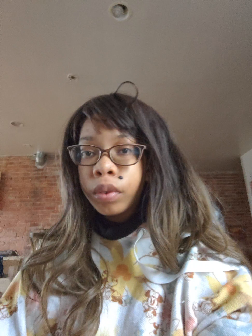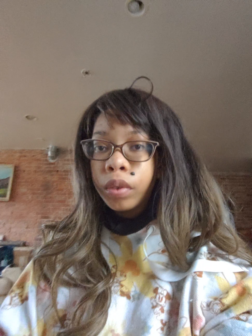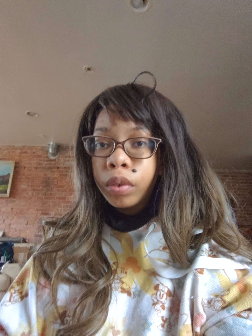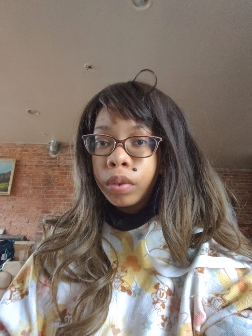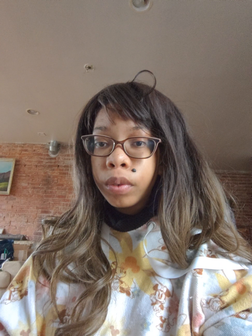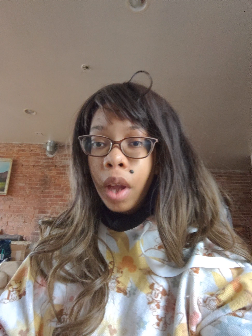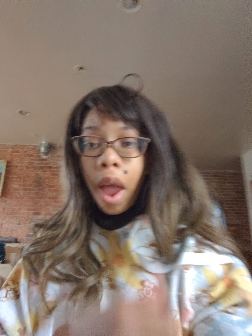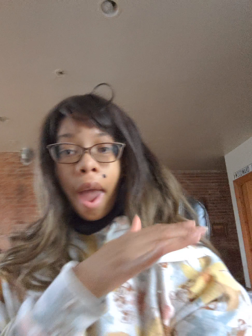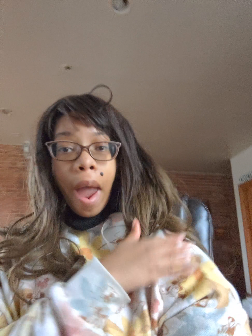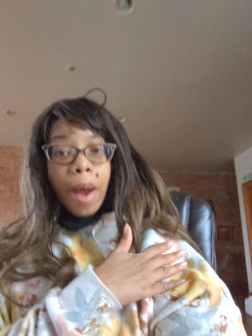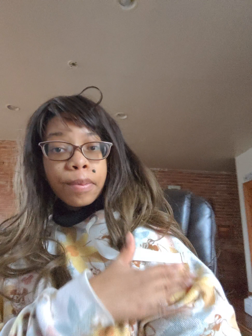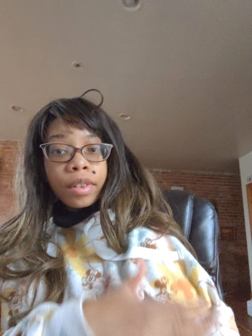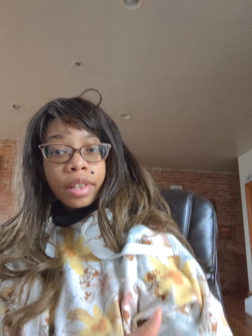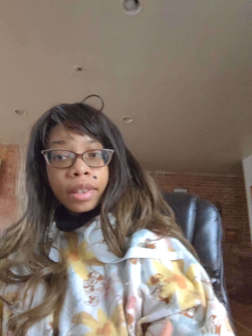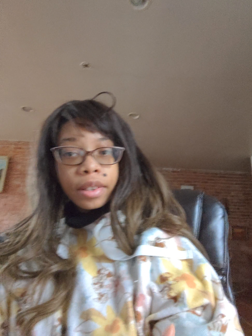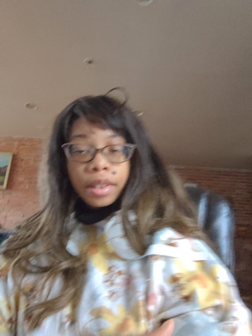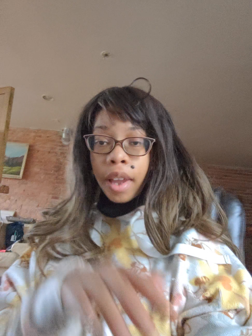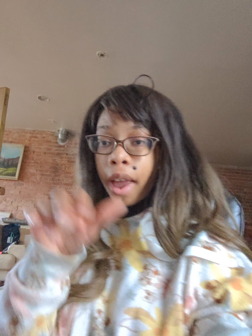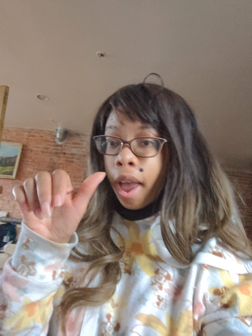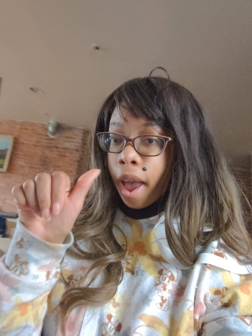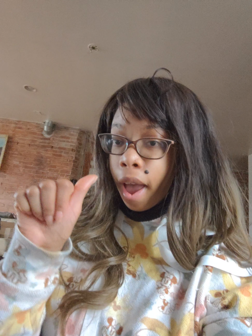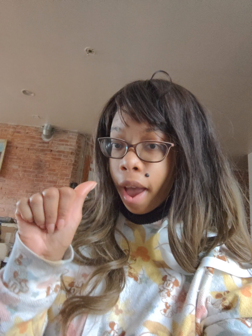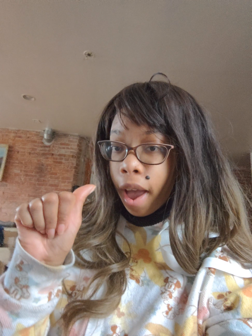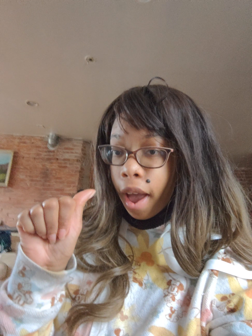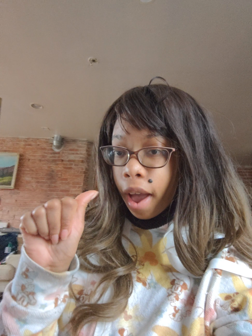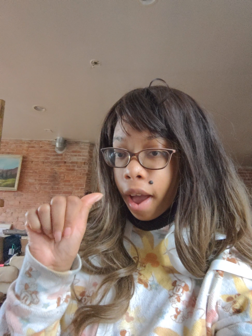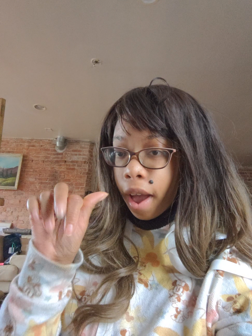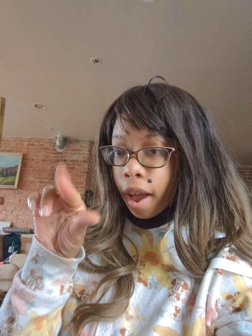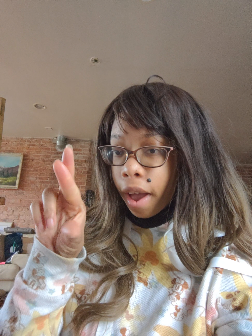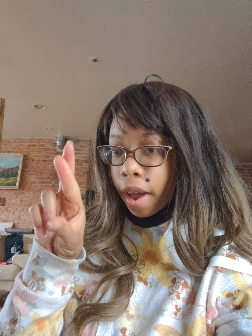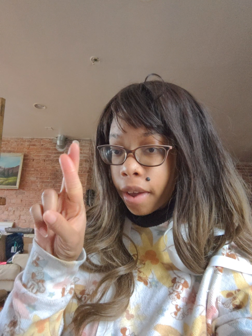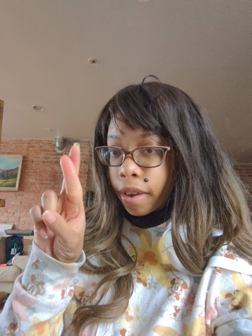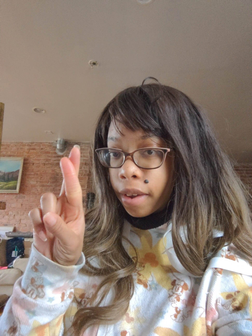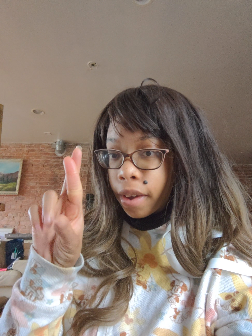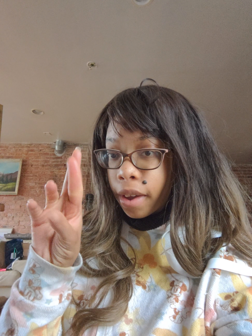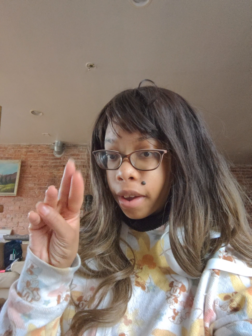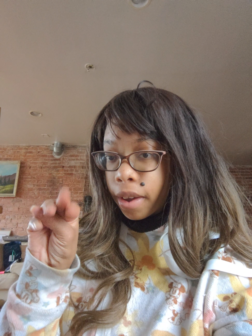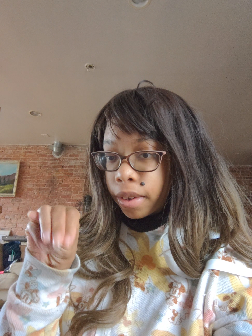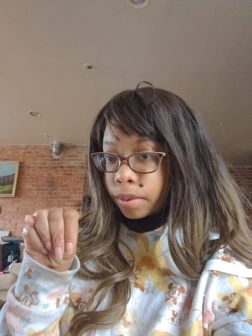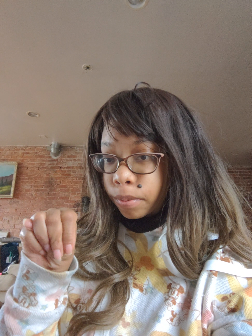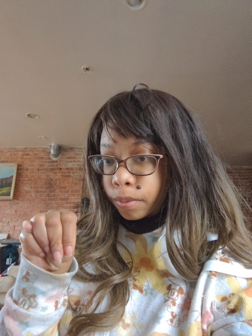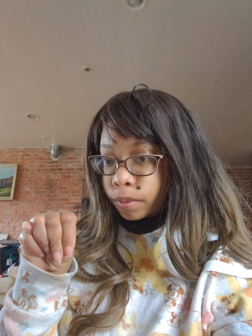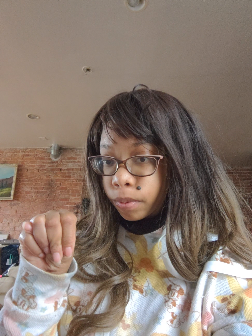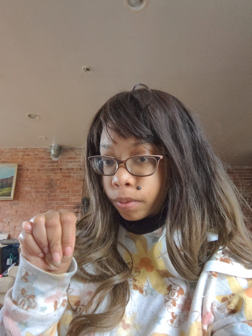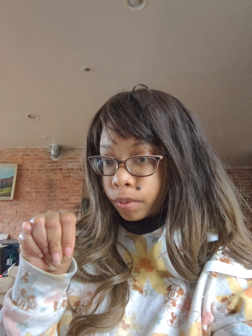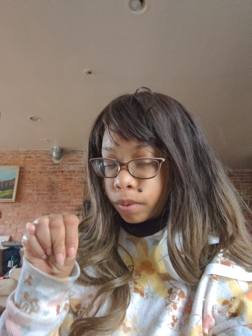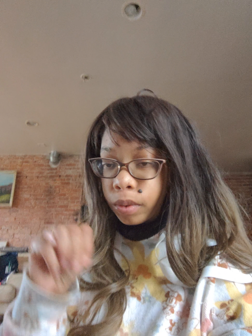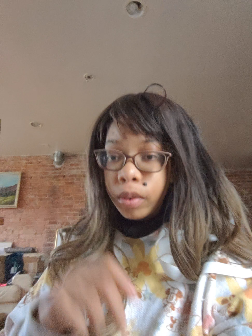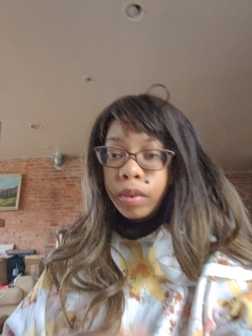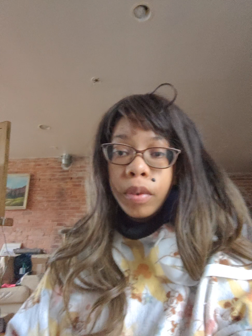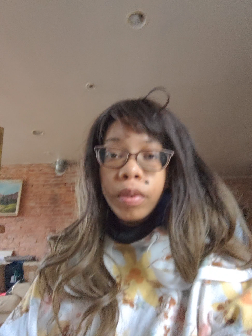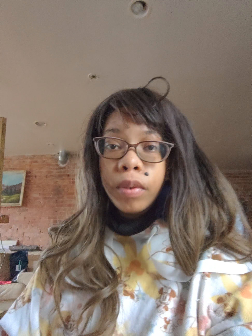arm